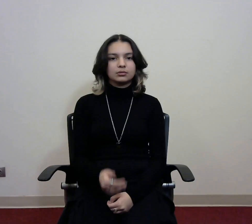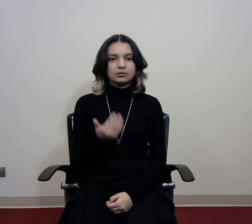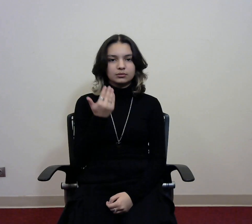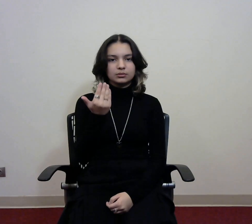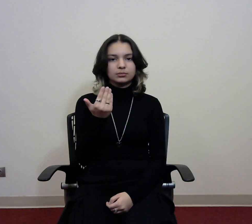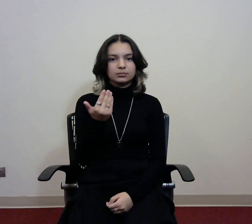siz